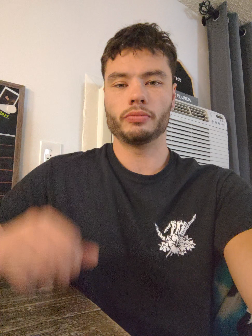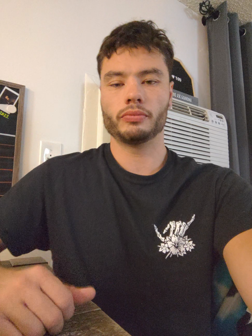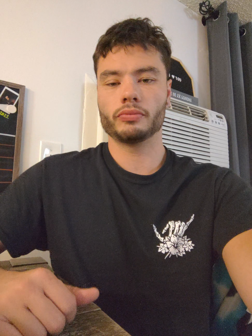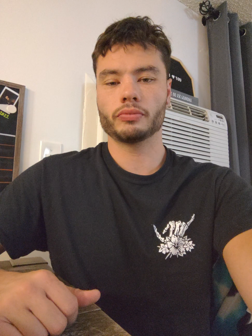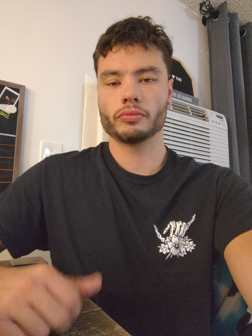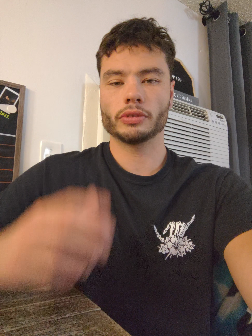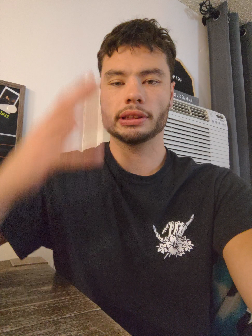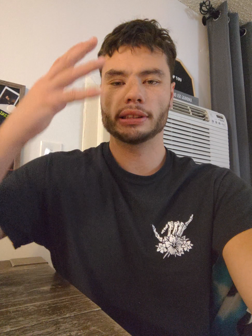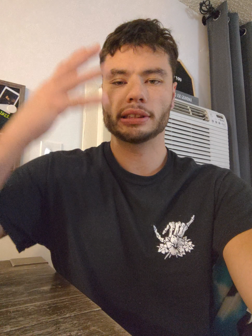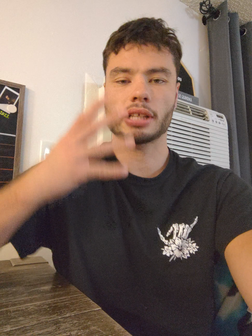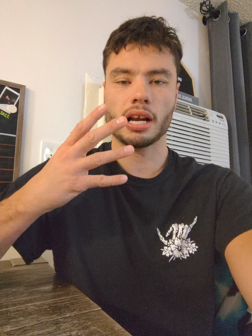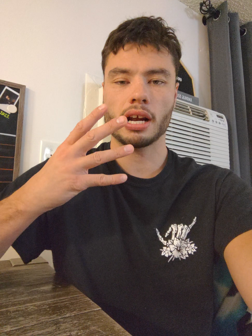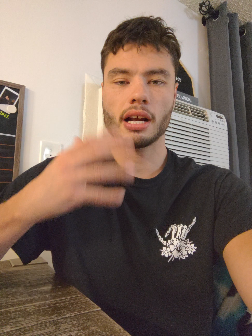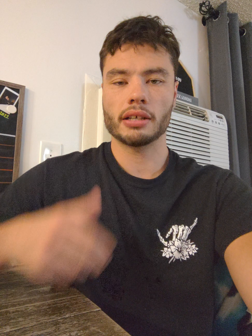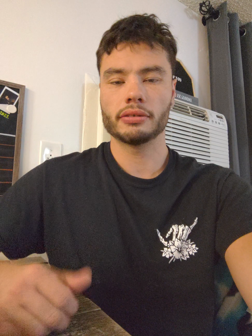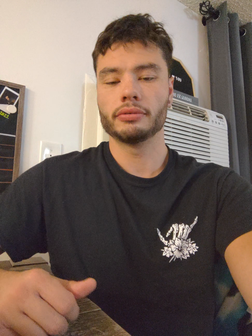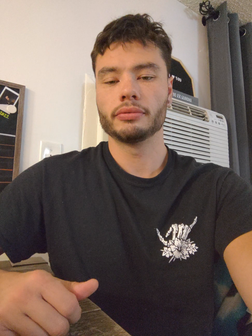sad